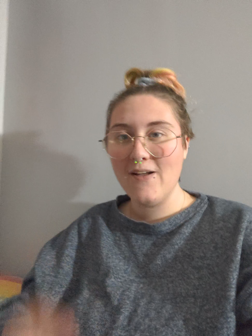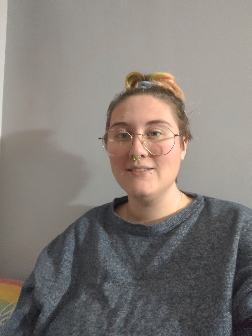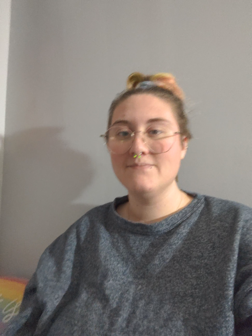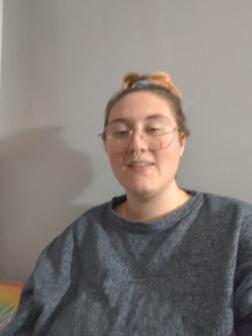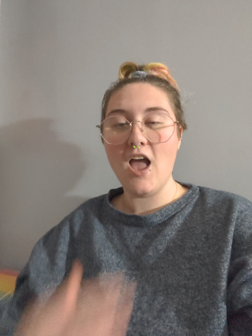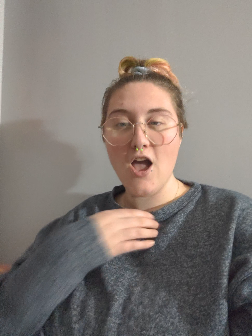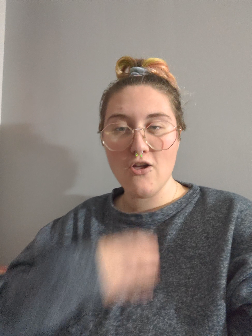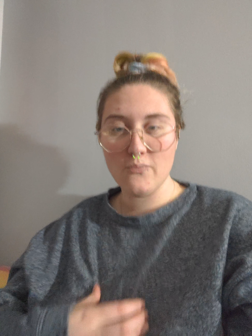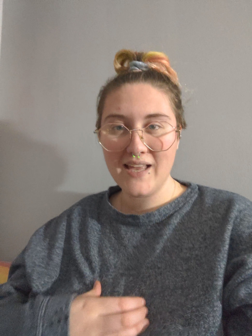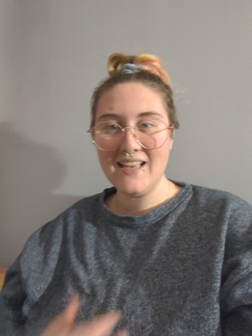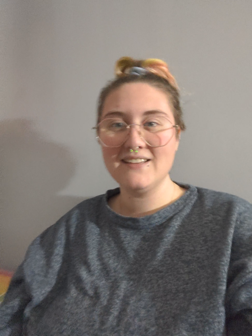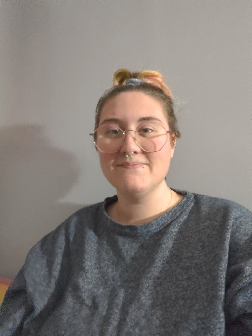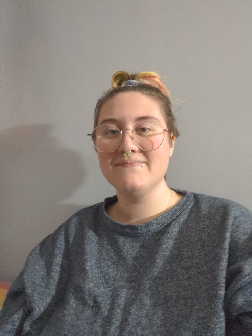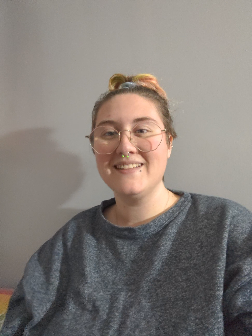hungry